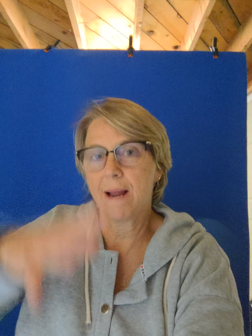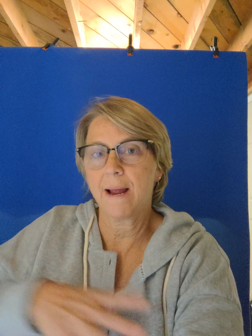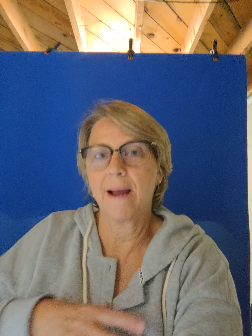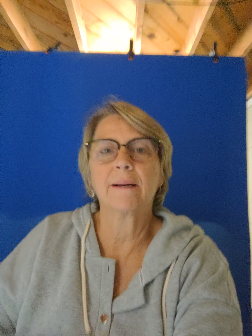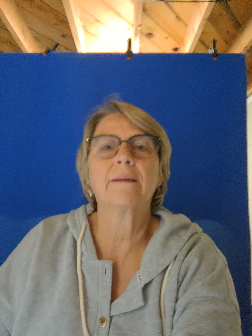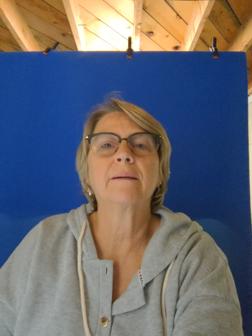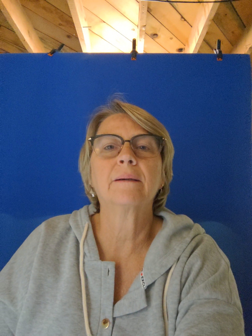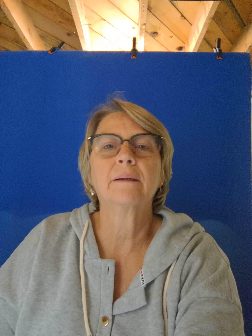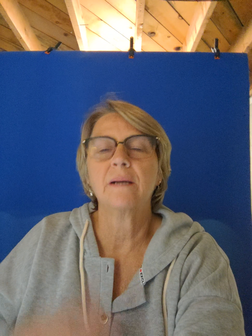man